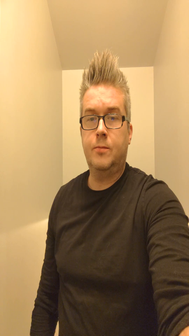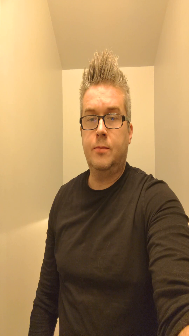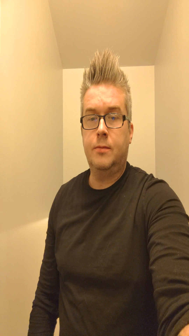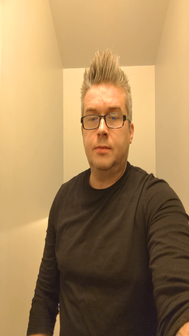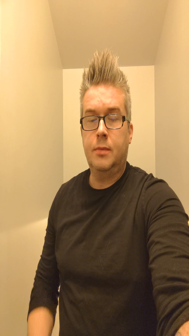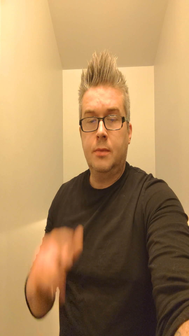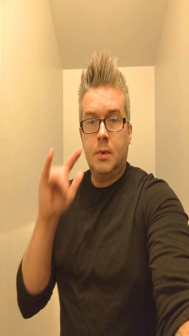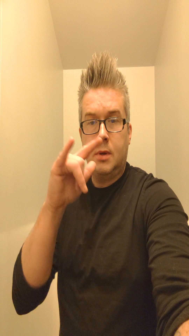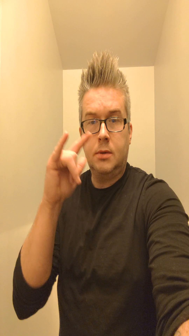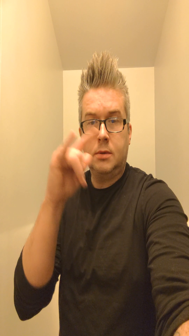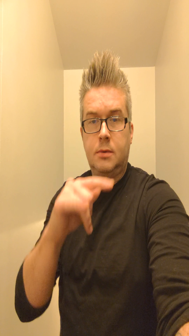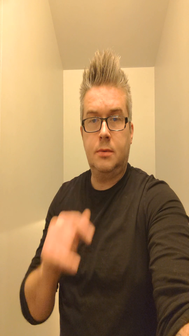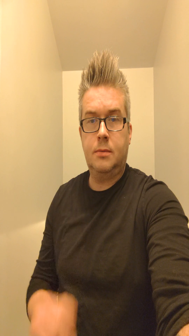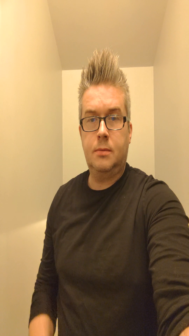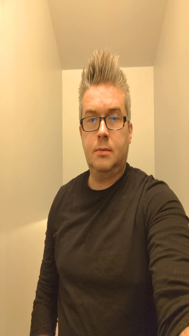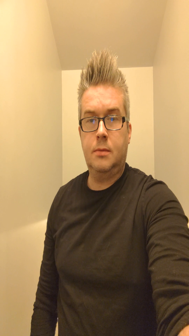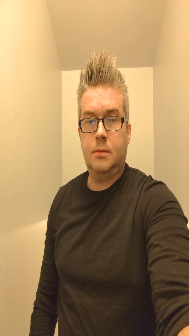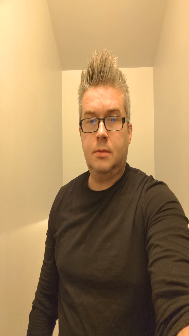airplane